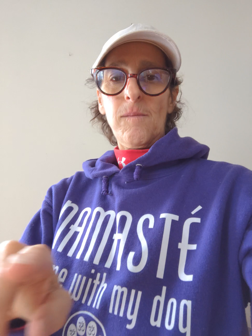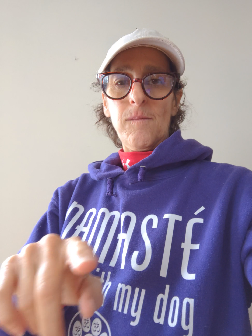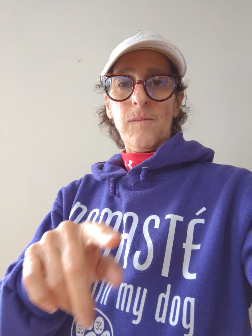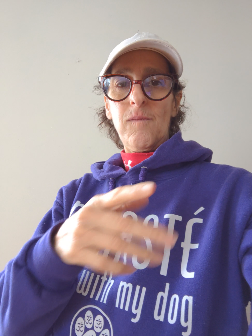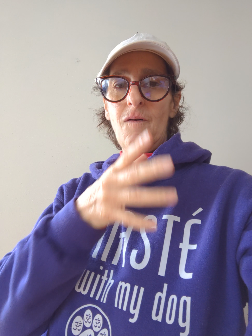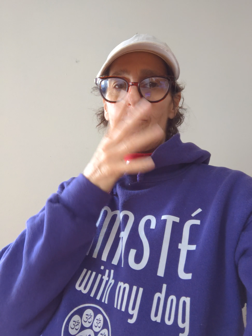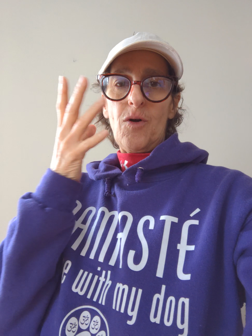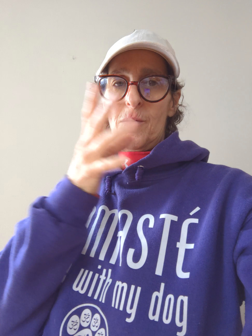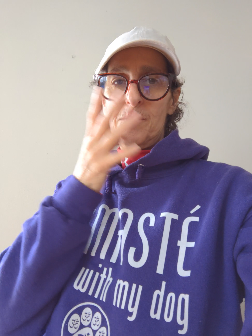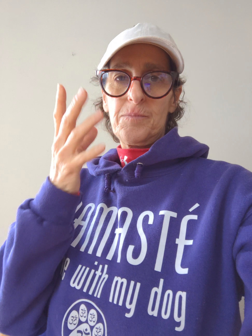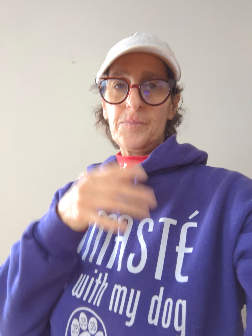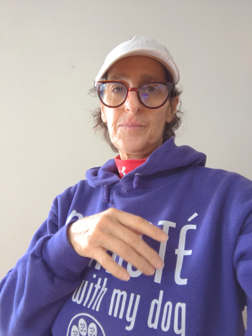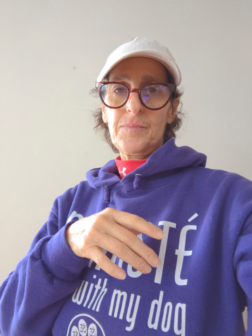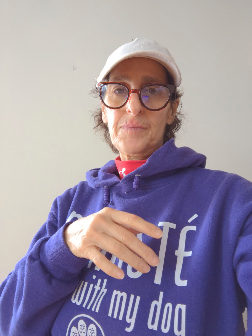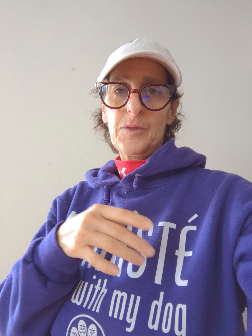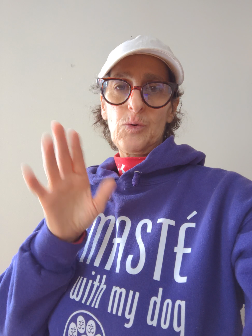farm